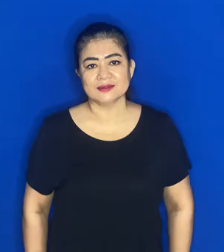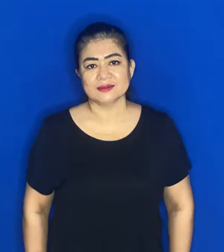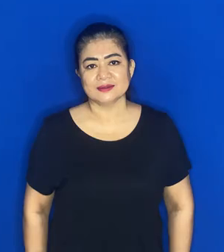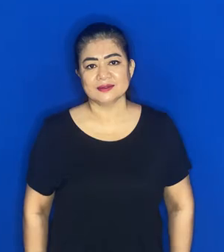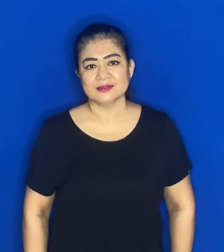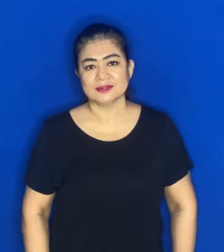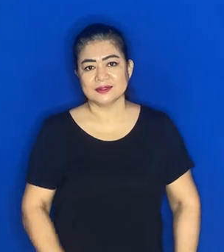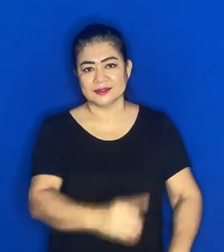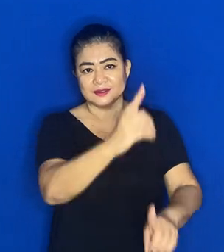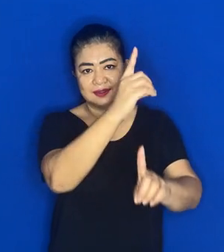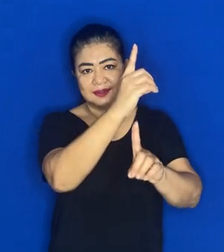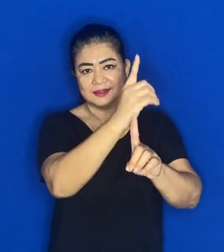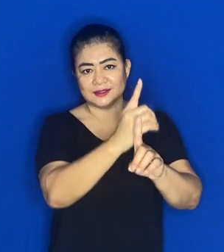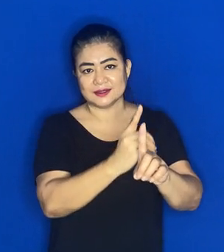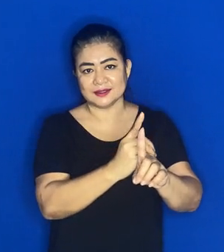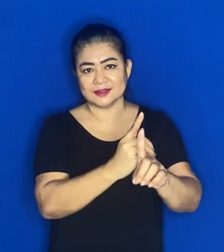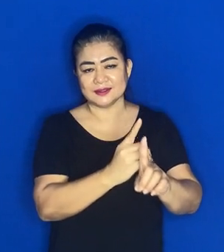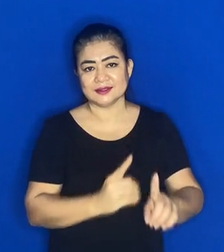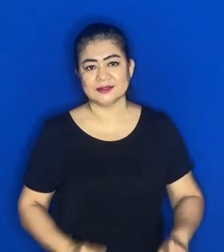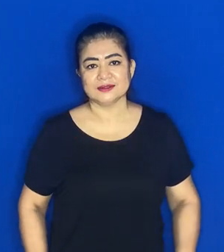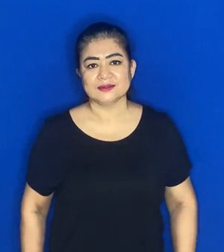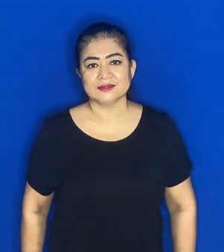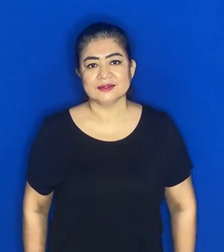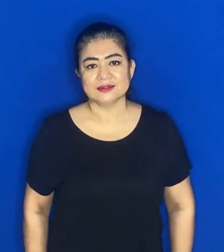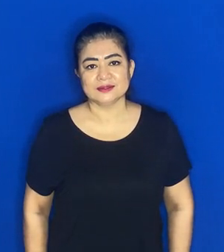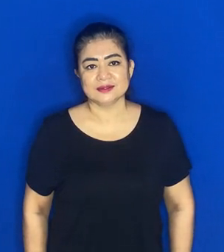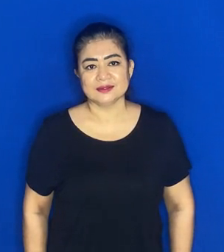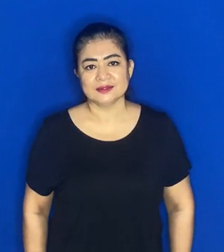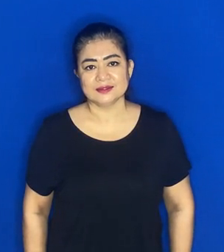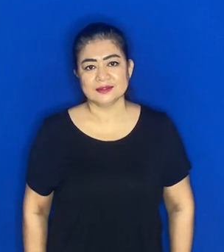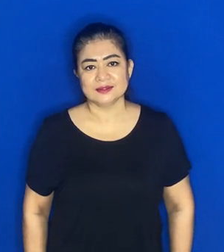december